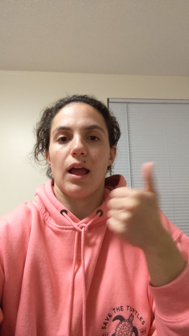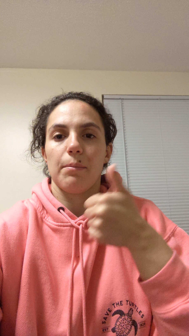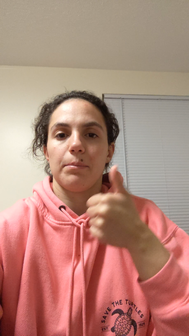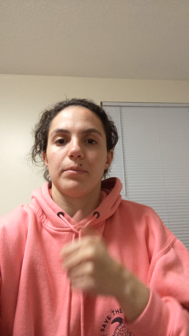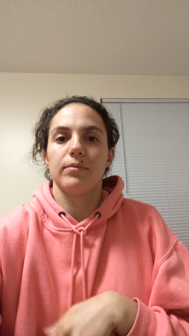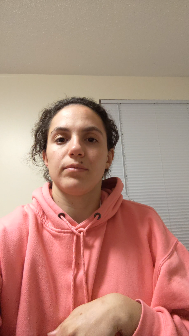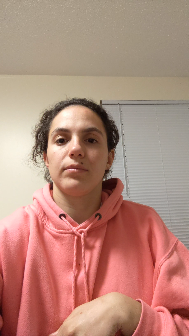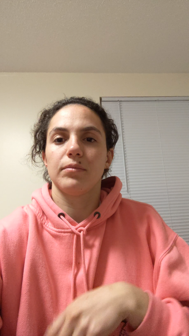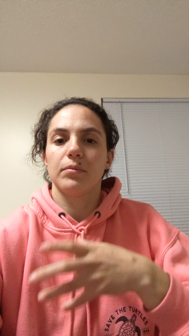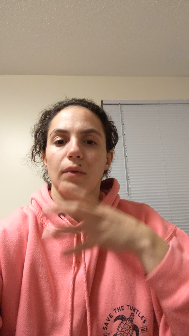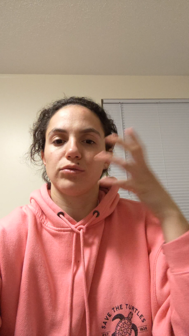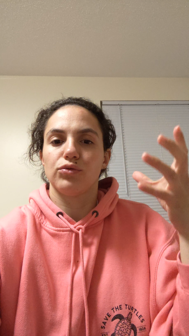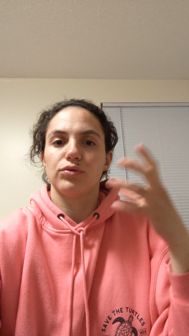much